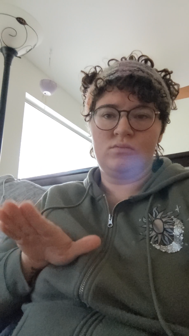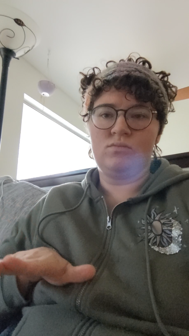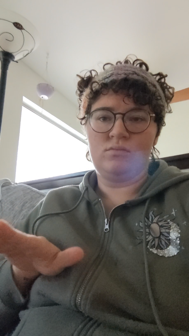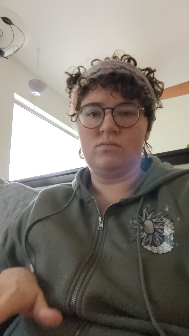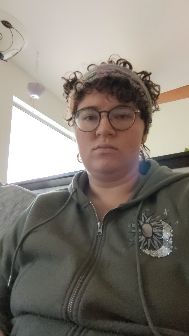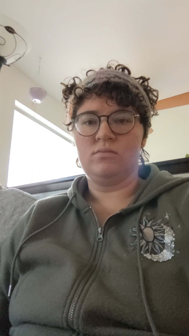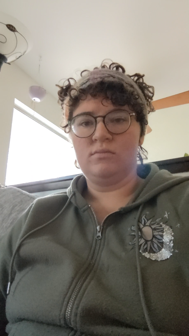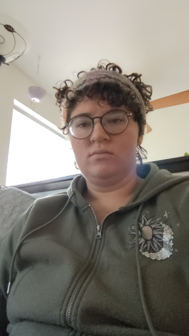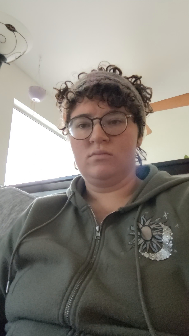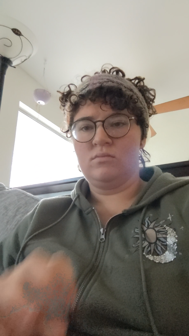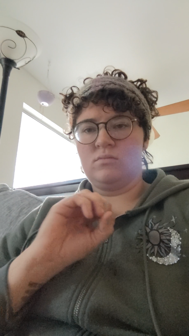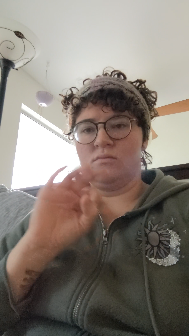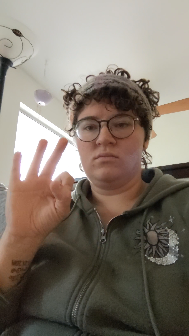off